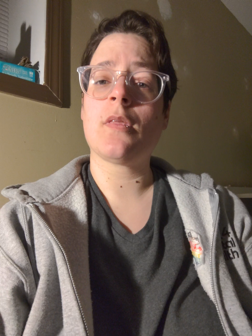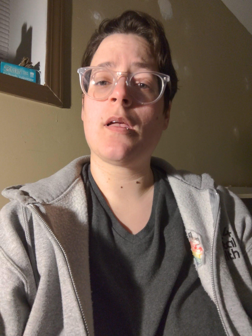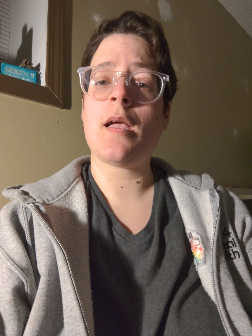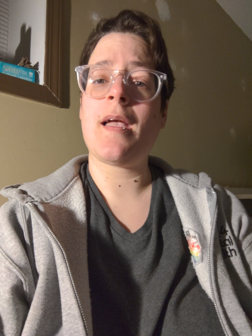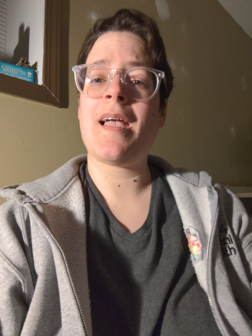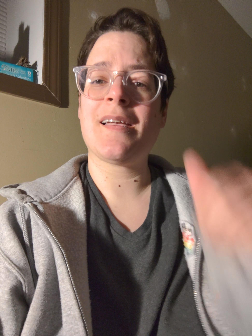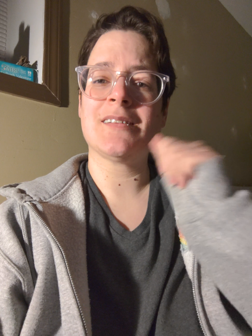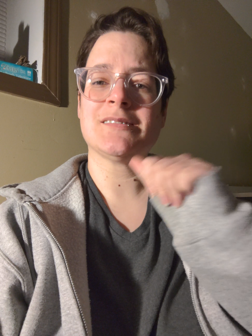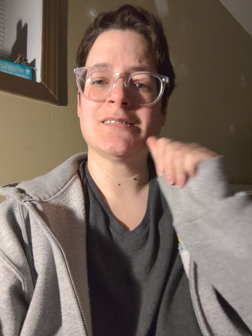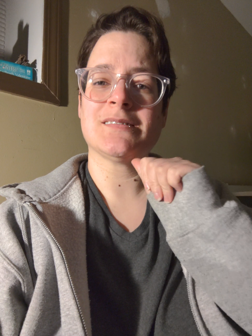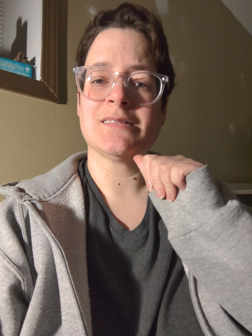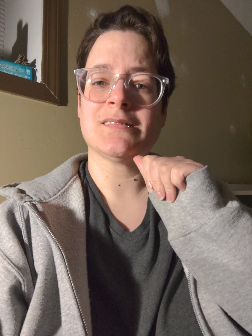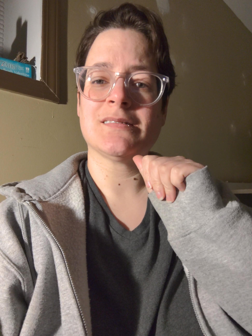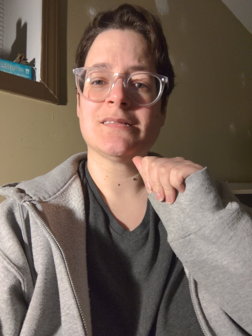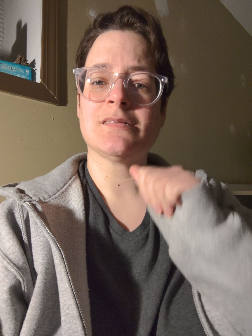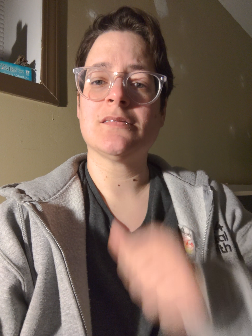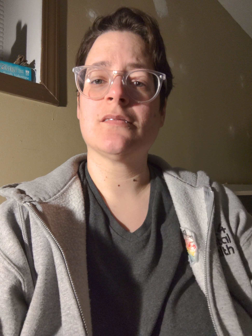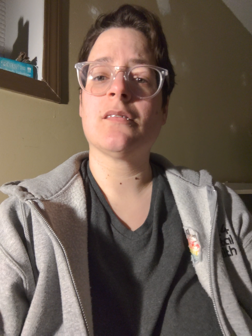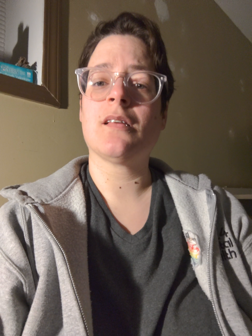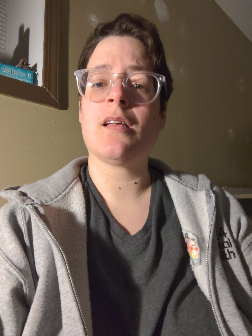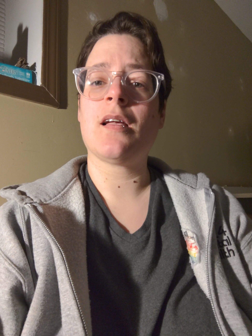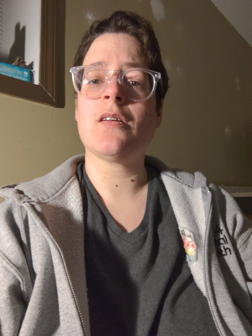aunt